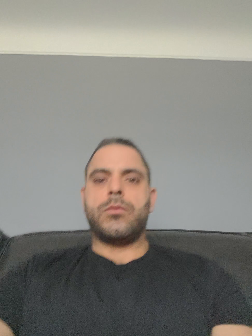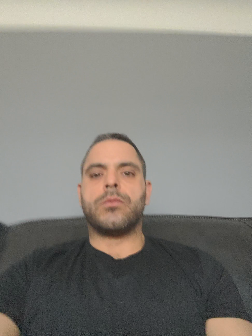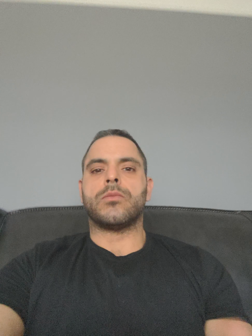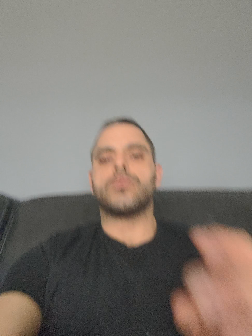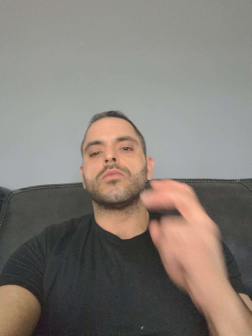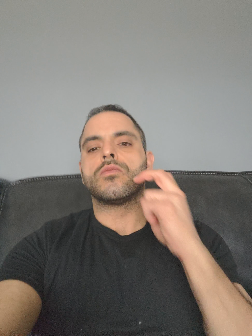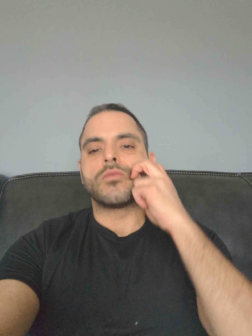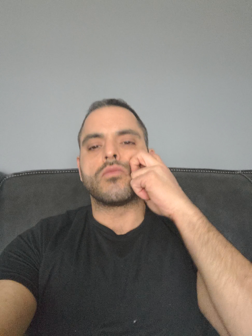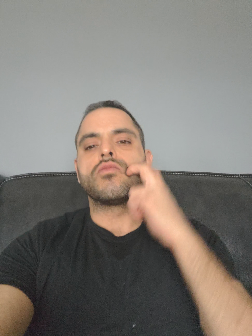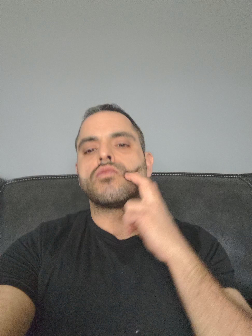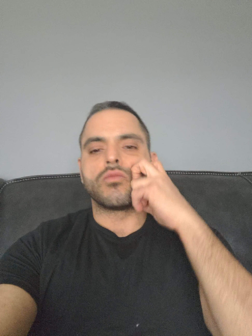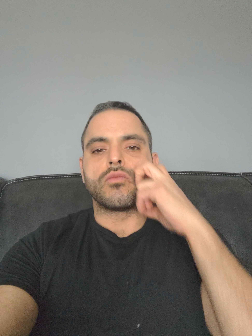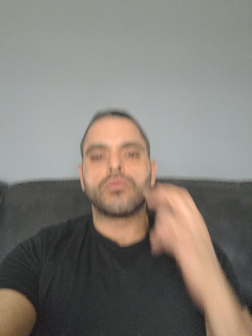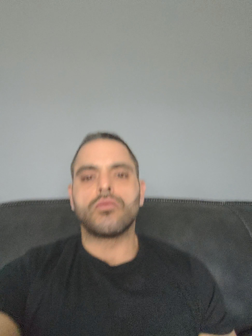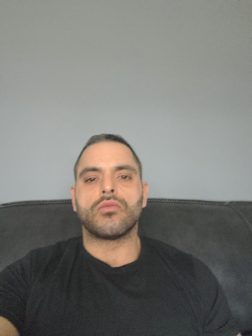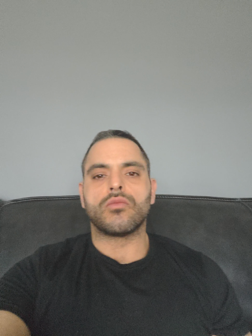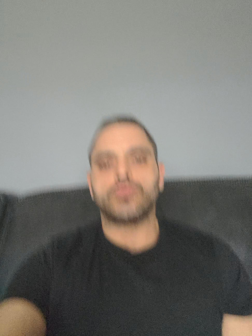gum